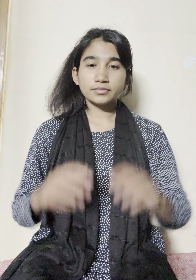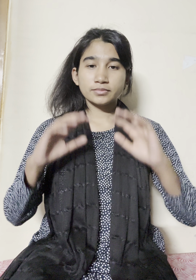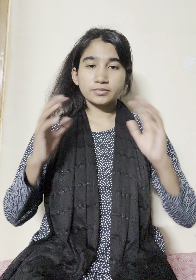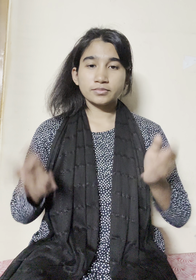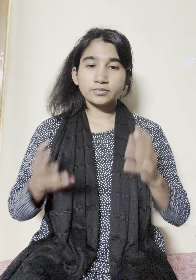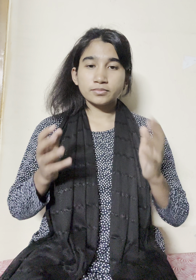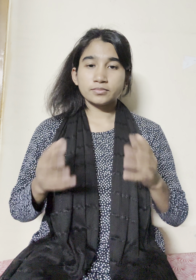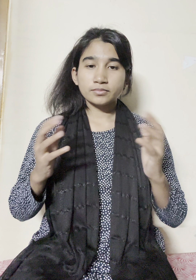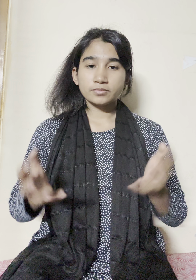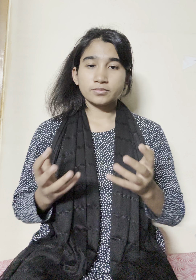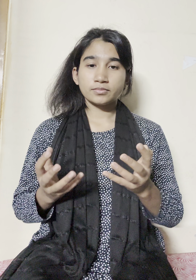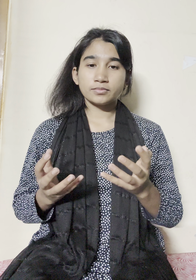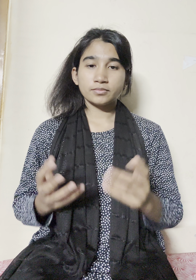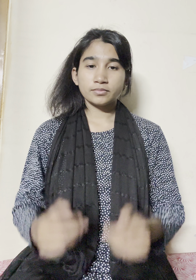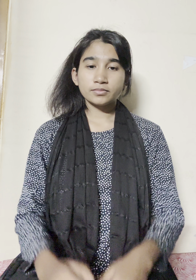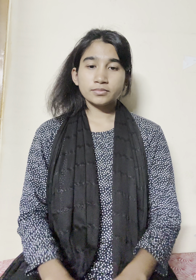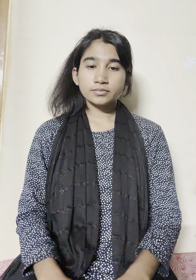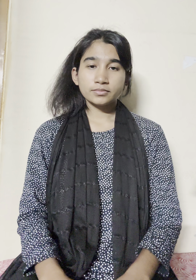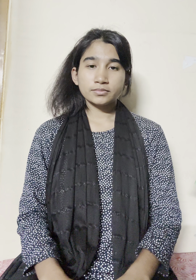খেলা করা